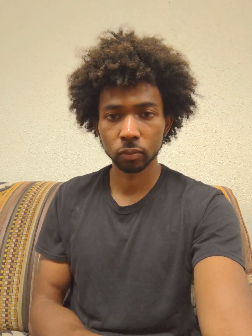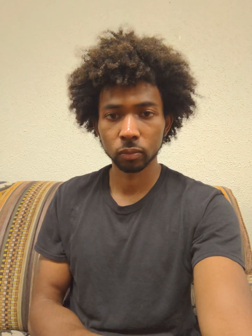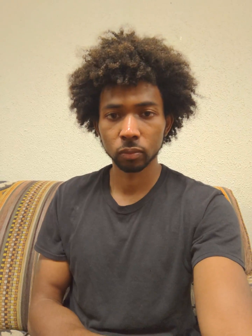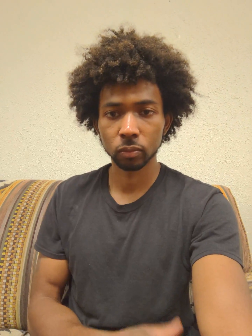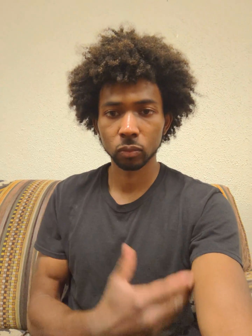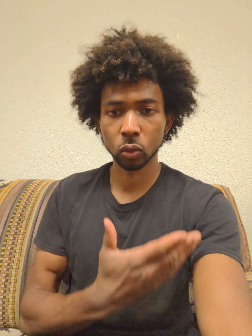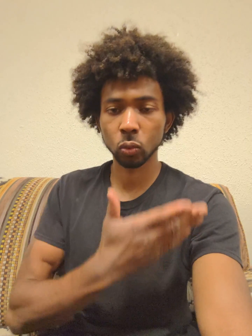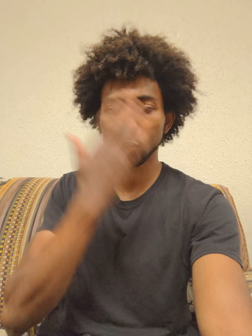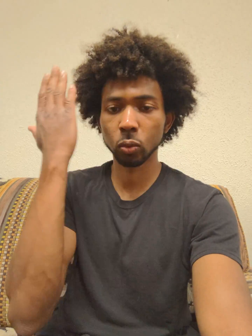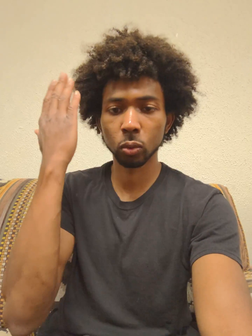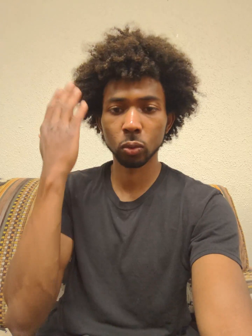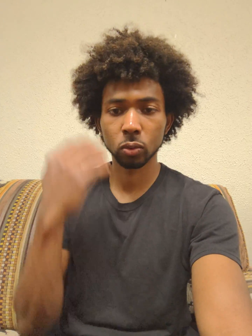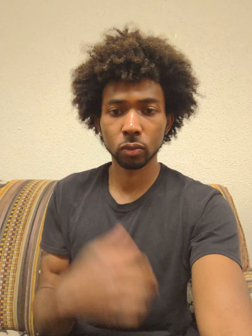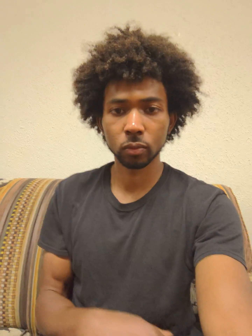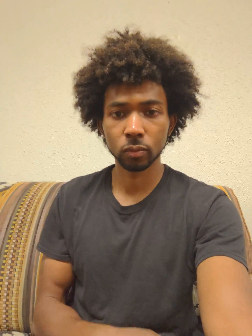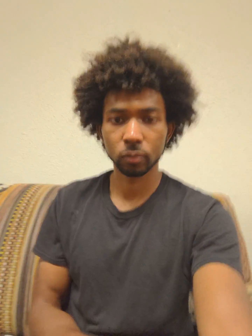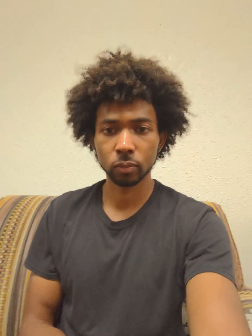all gone